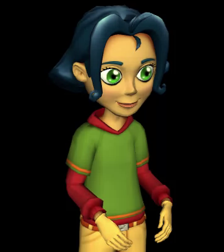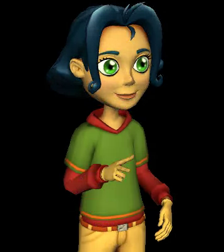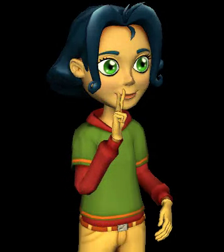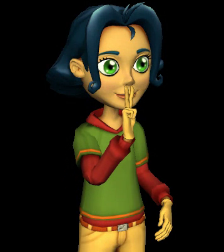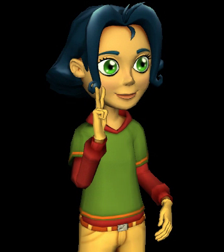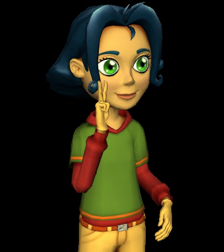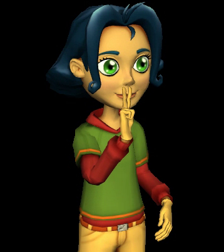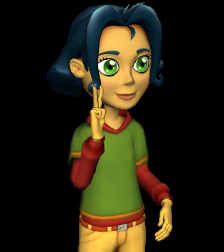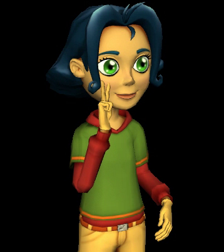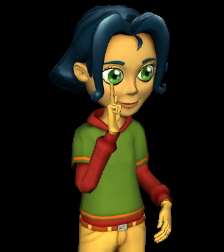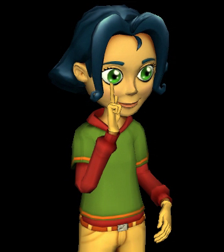مضحك